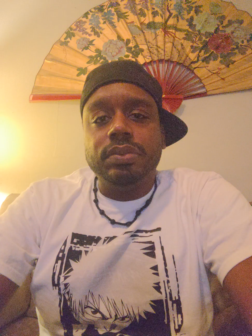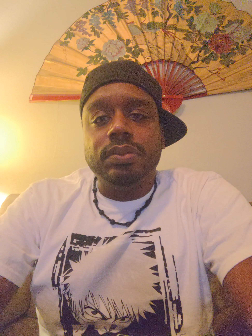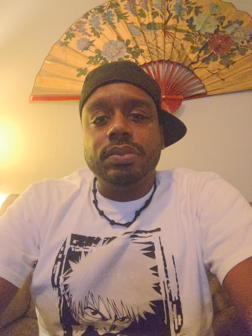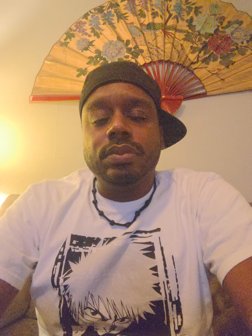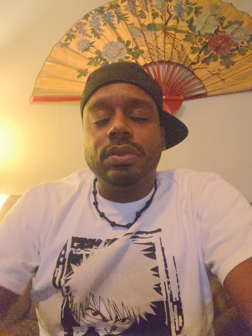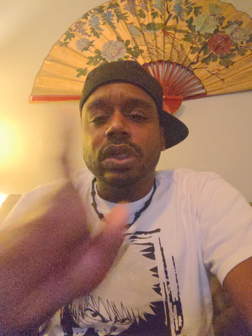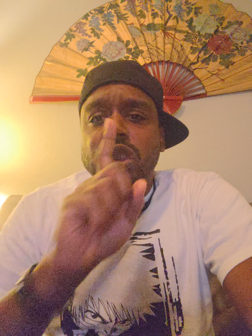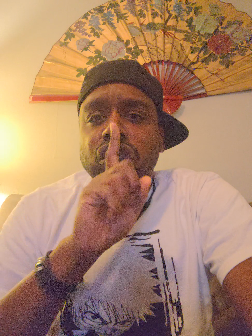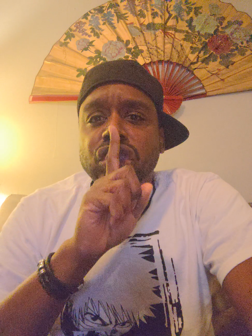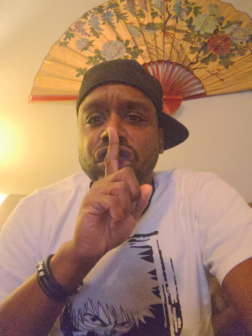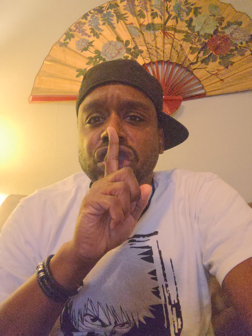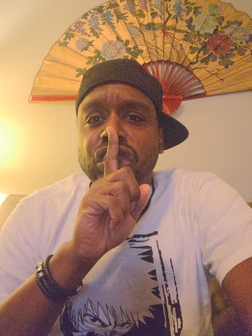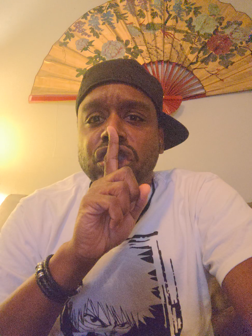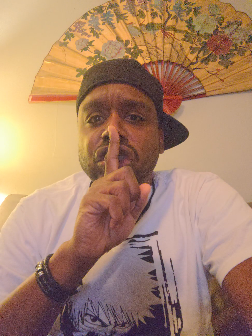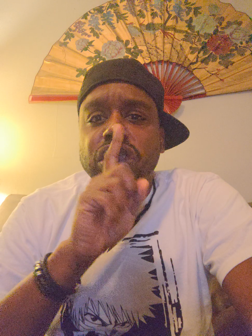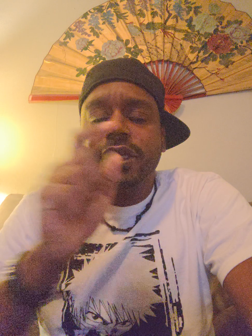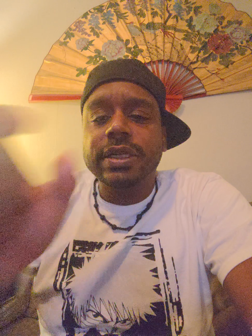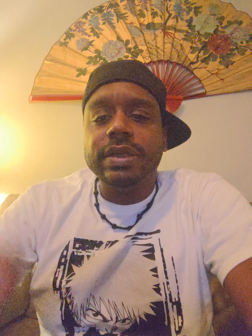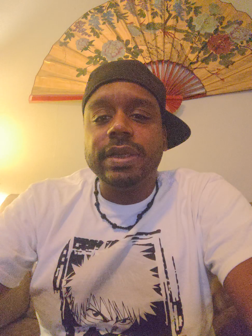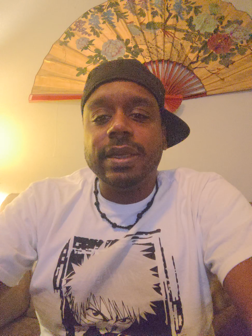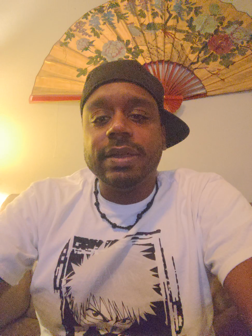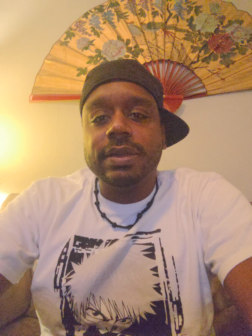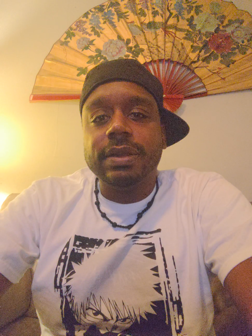shhh